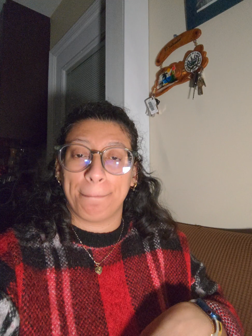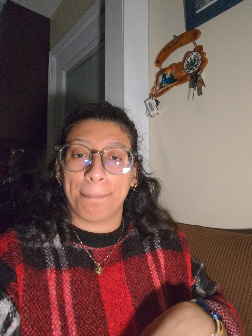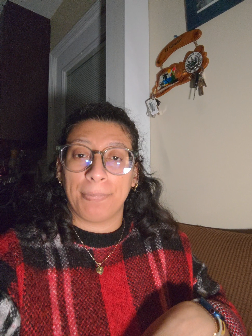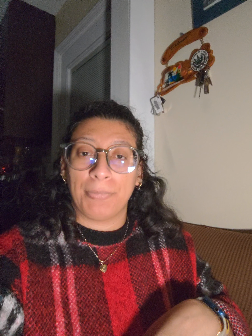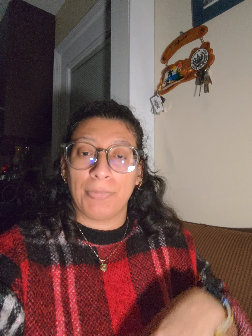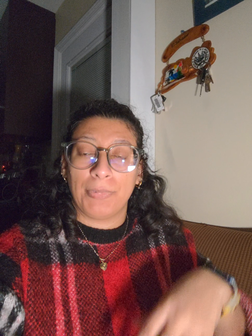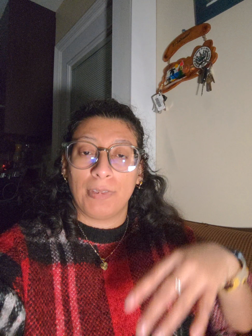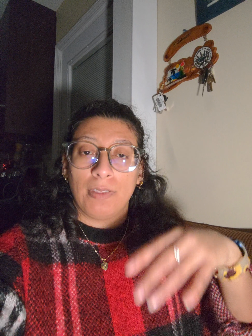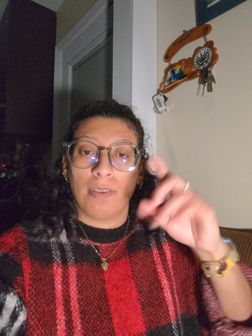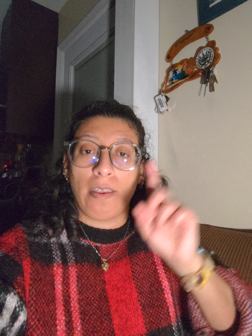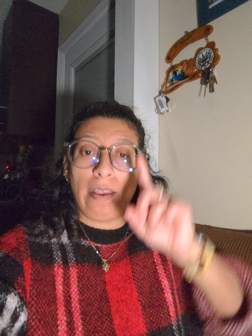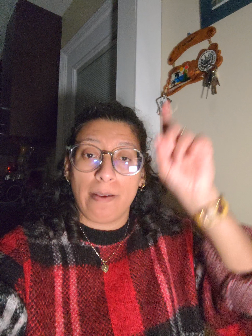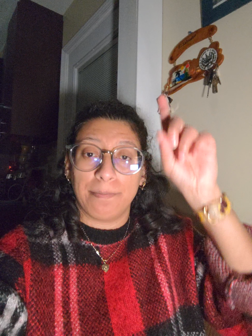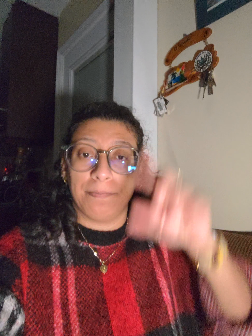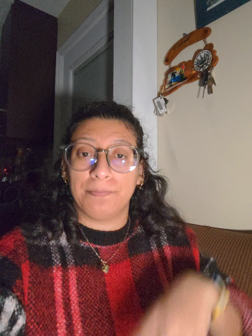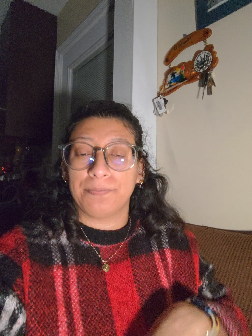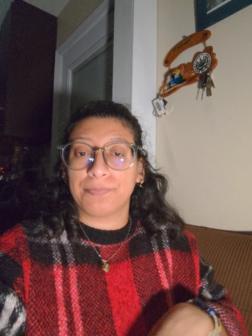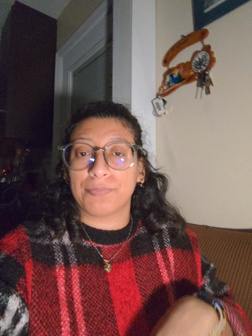up